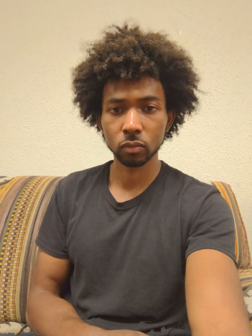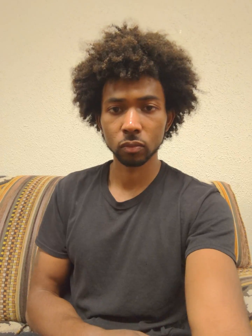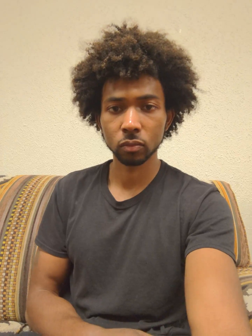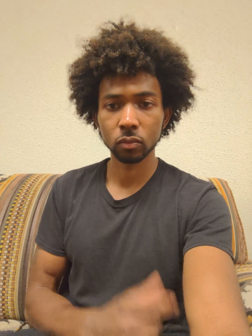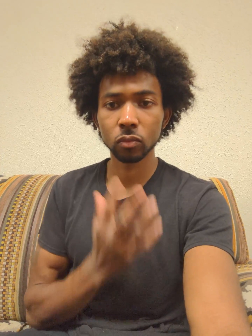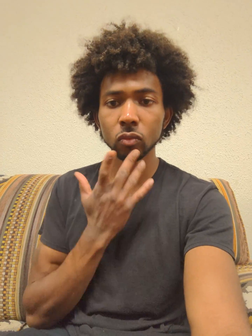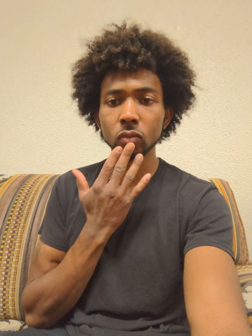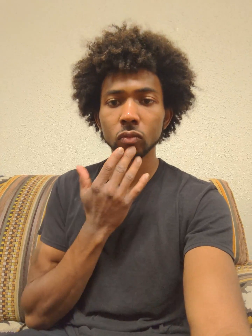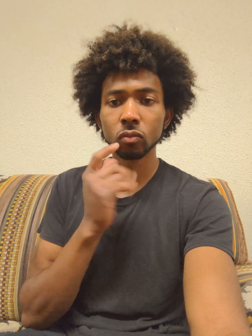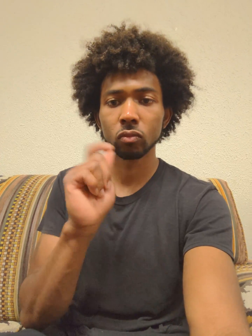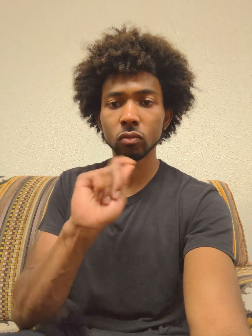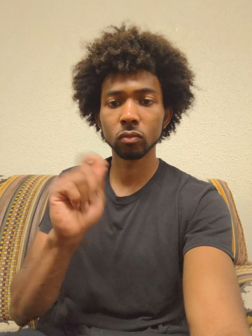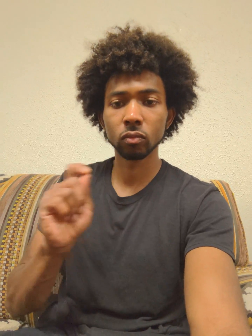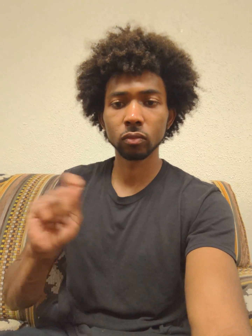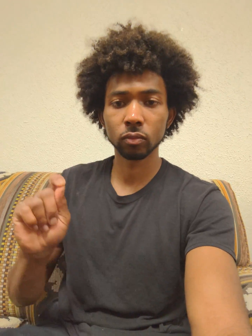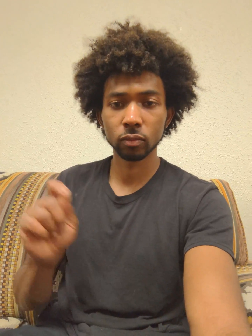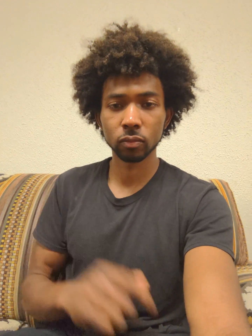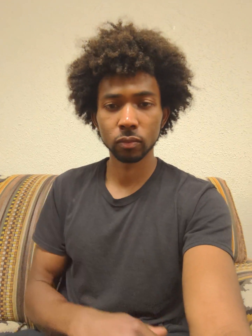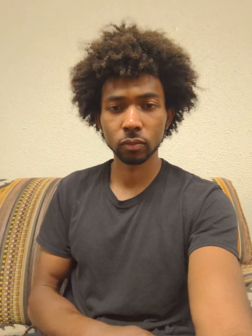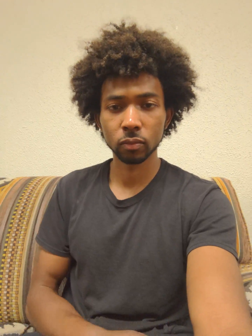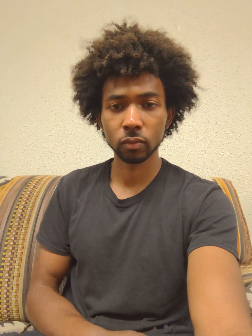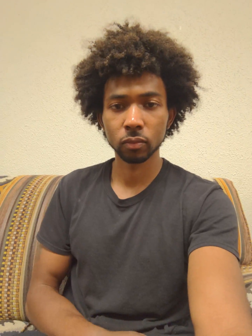crayon